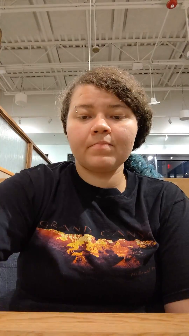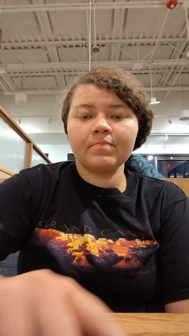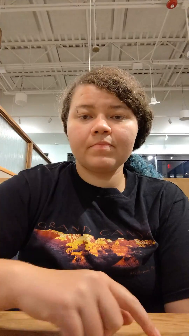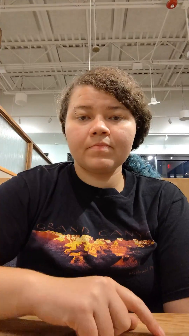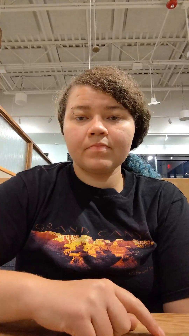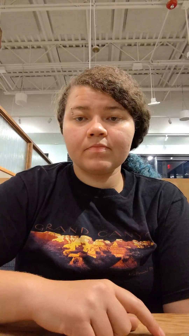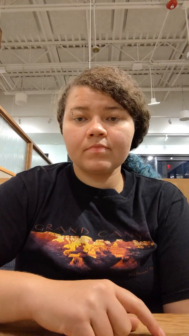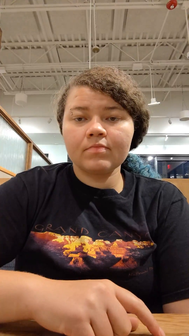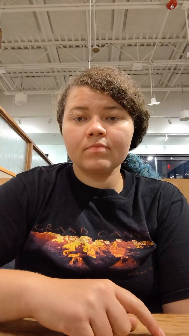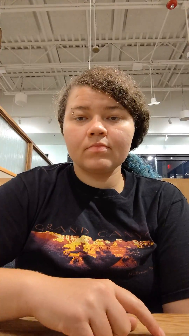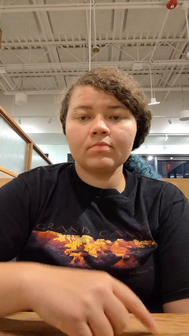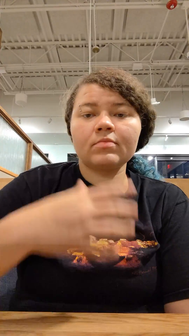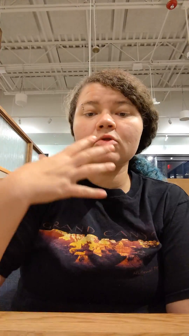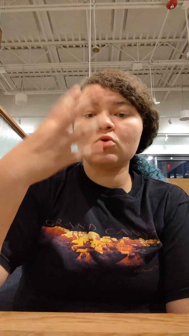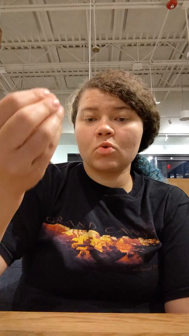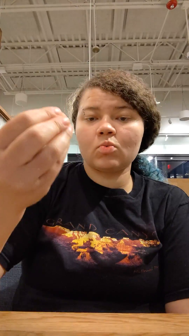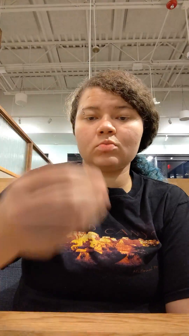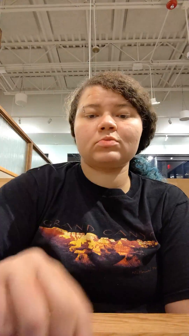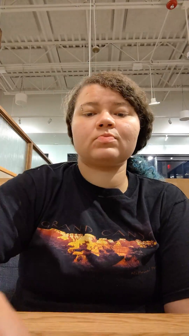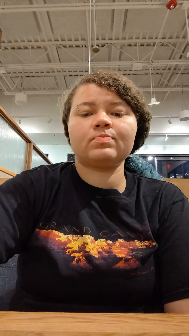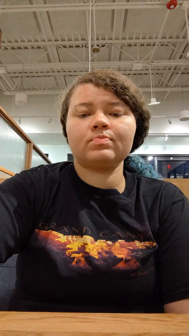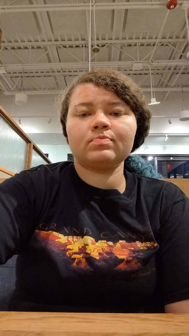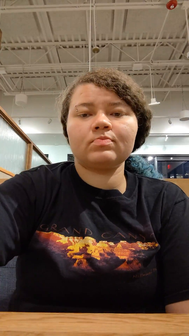going to